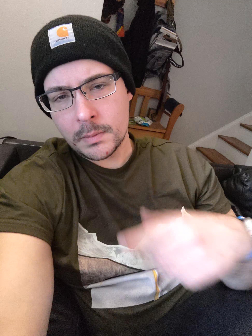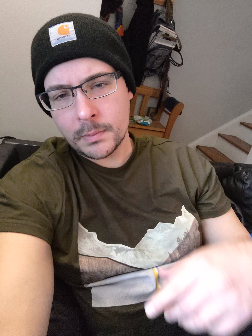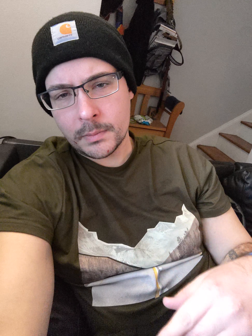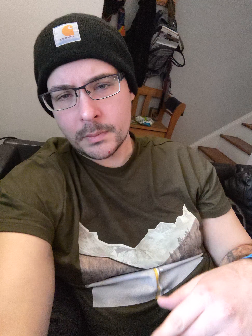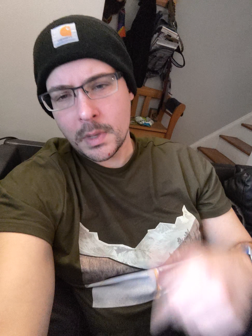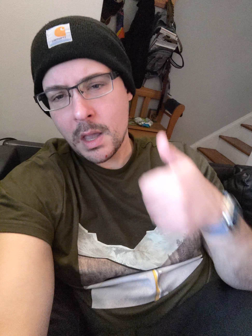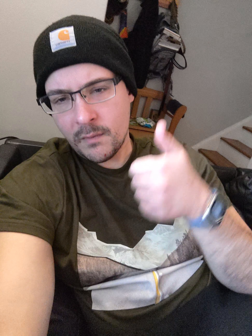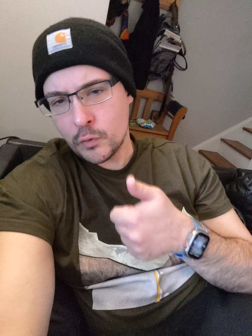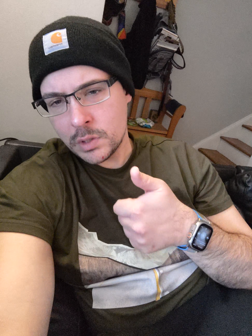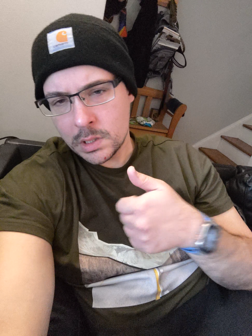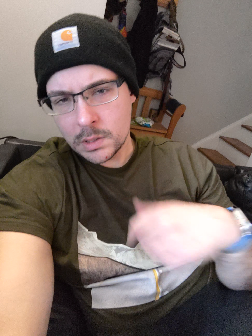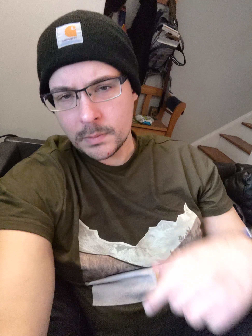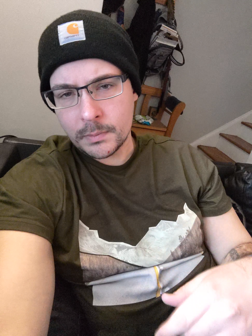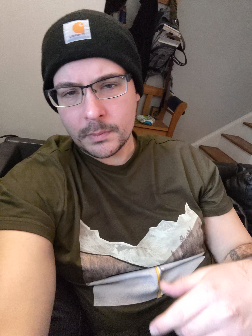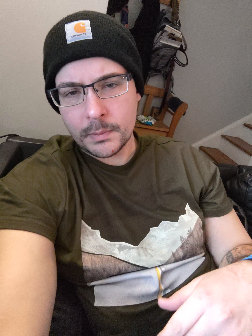every